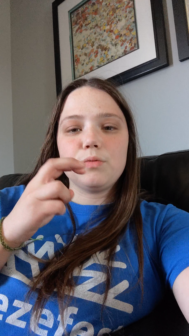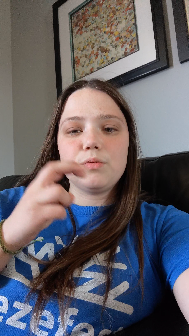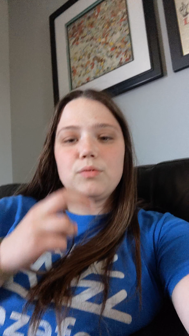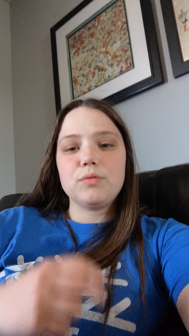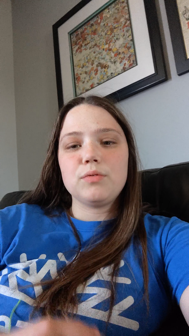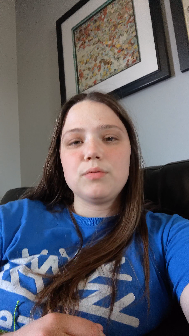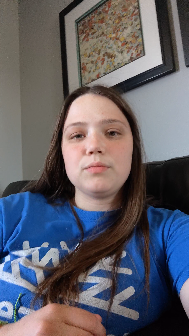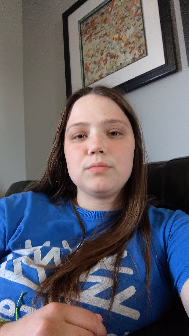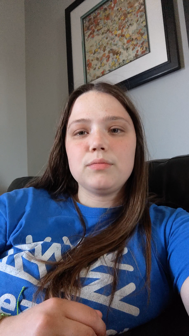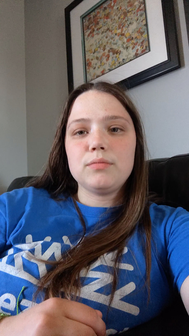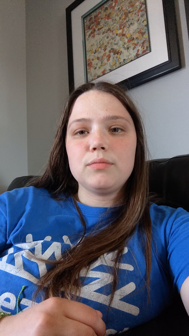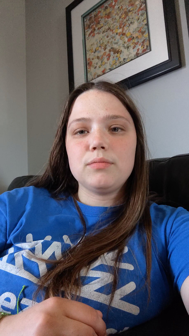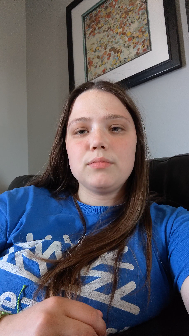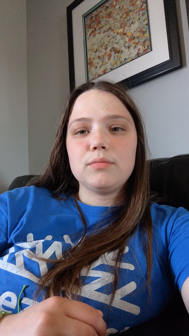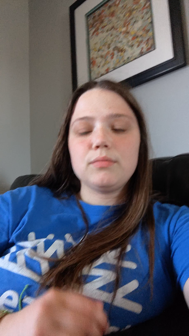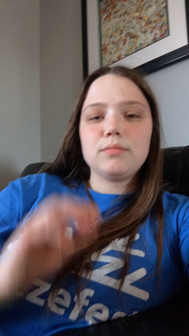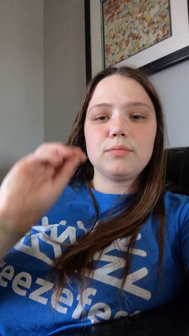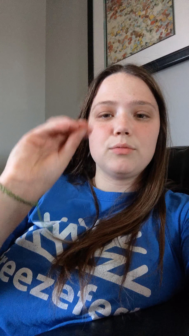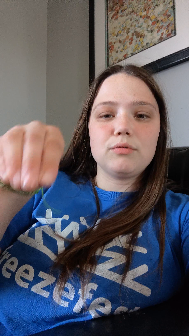put